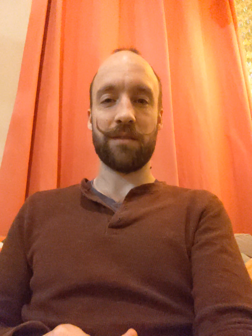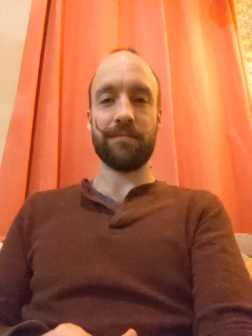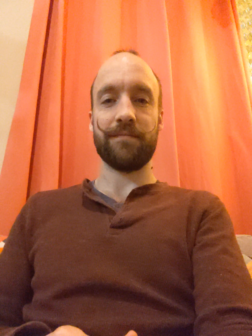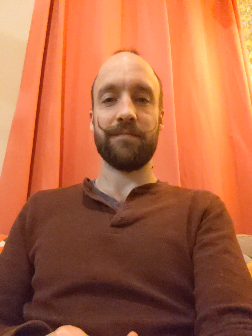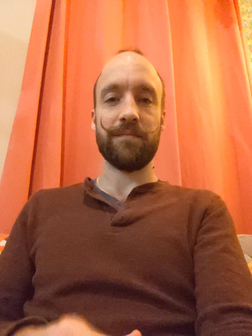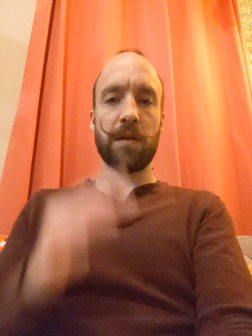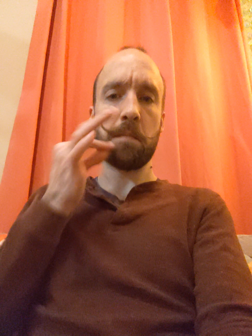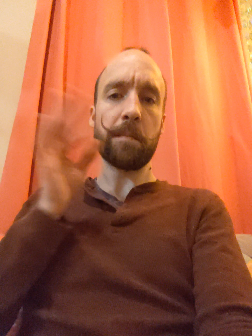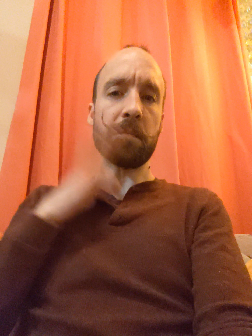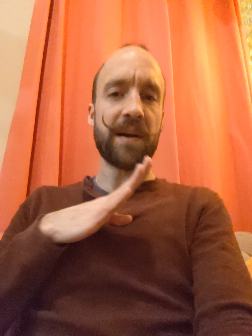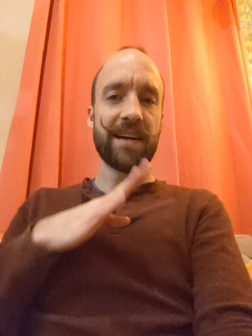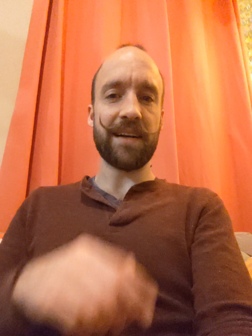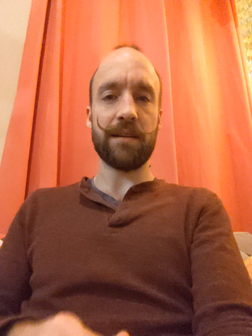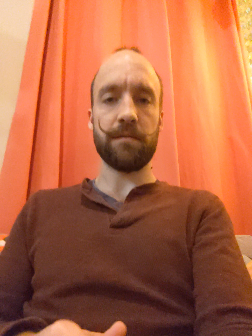bee